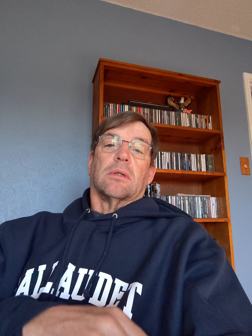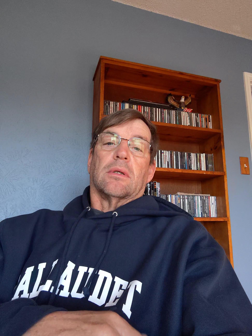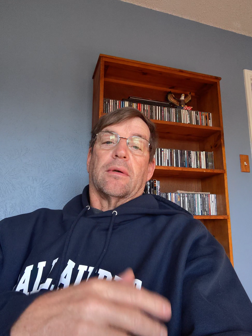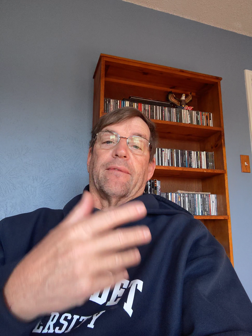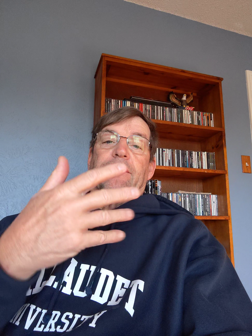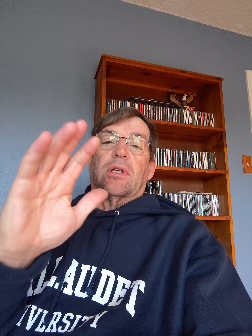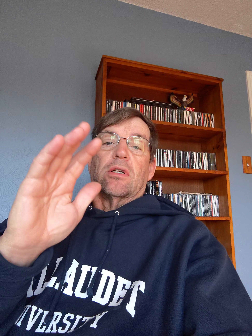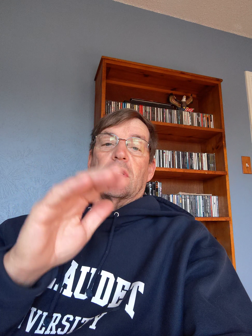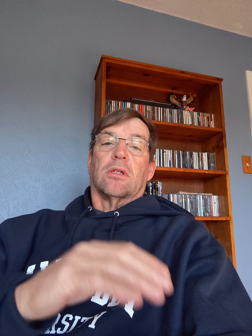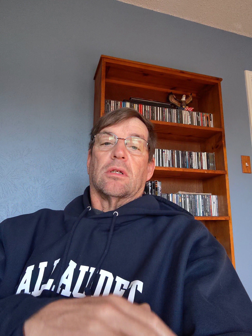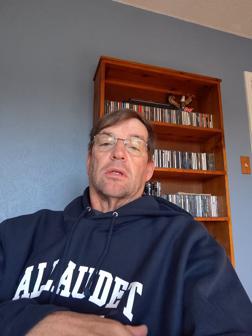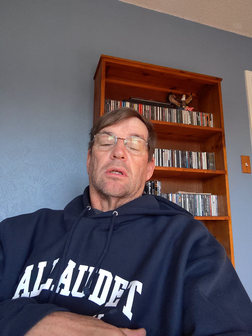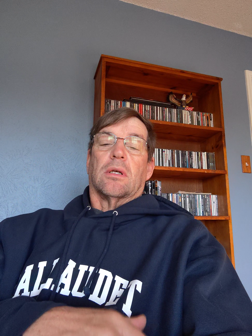finish